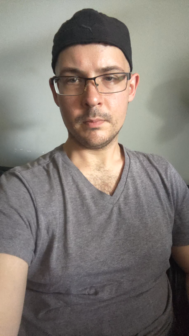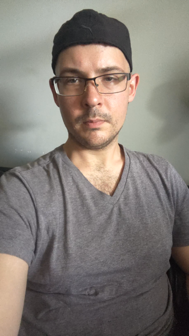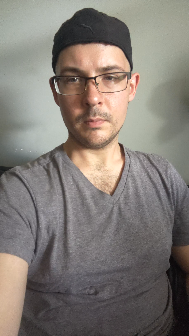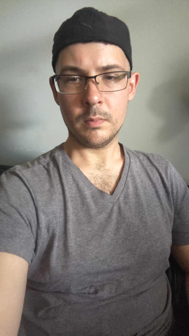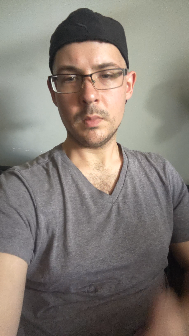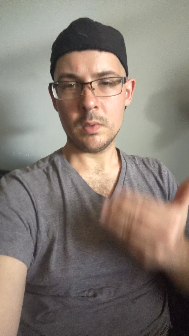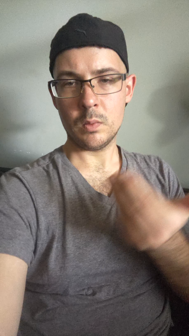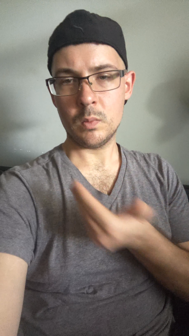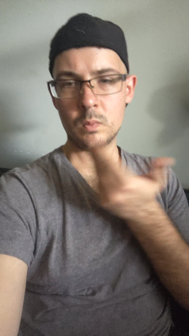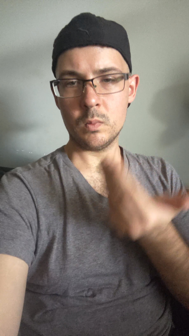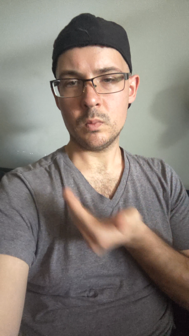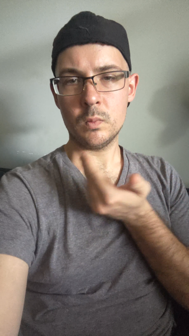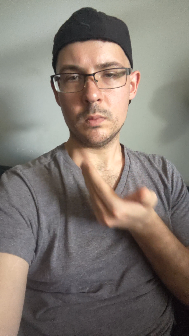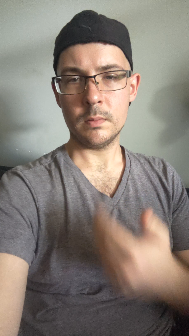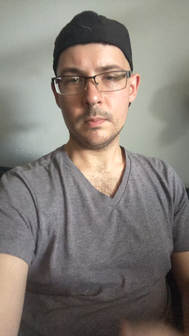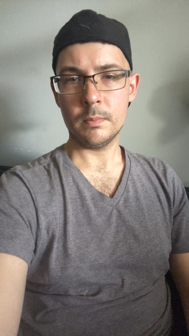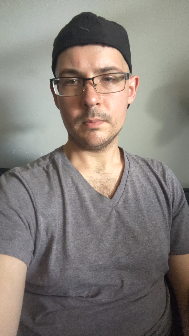new